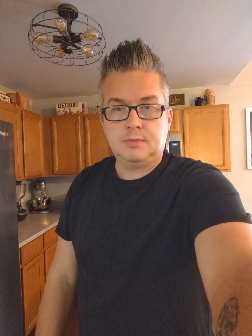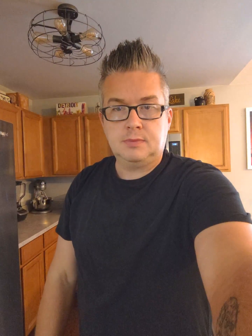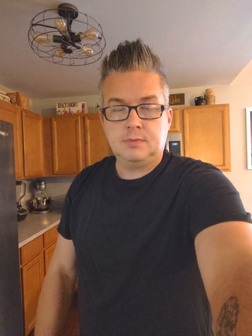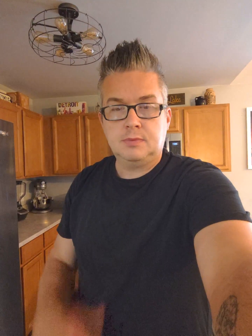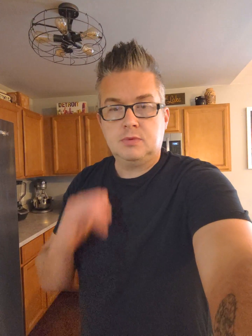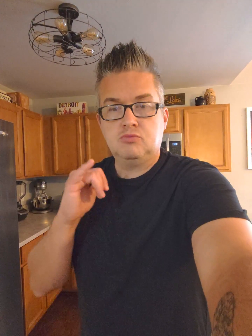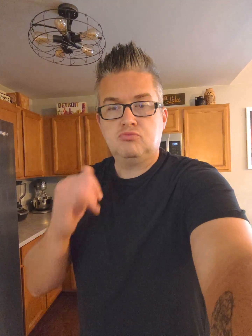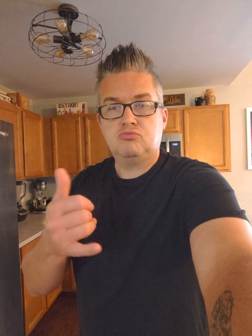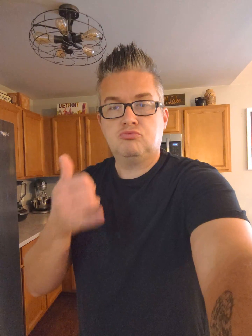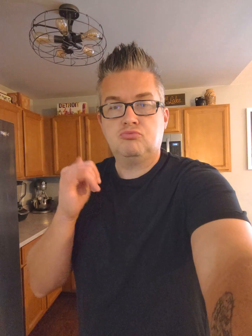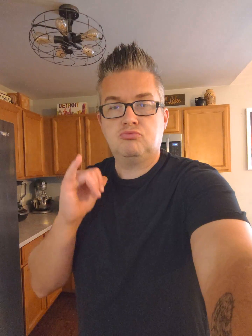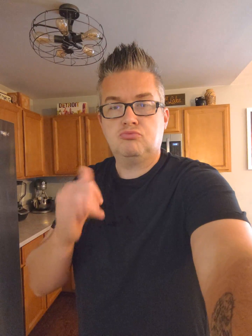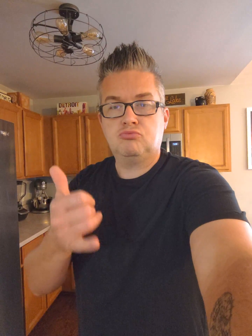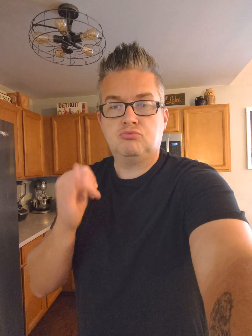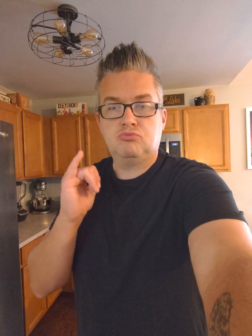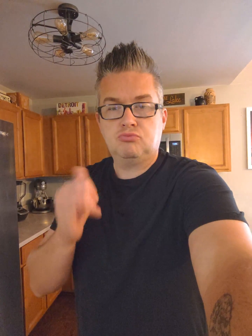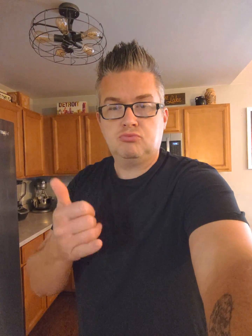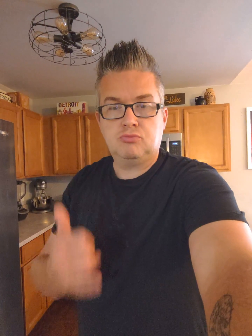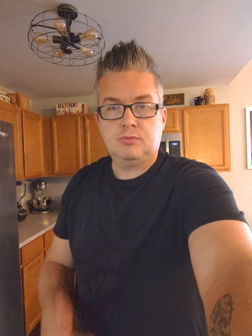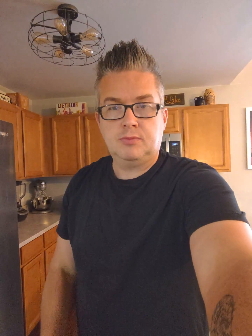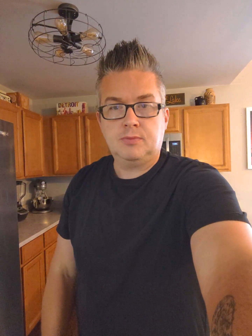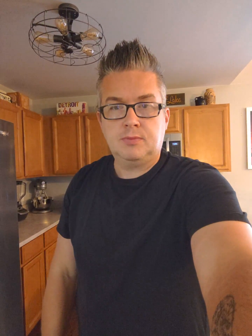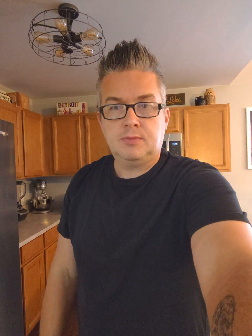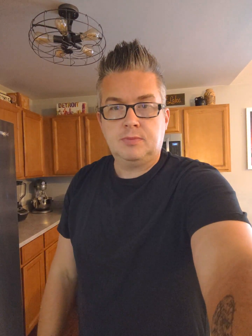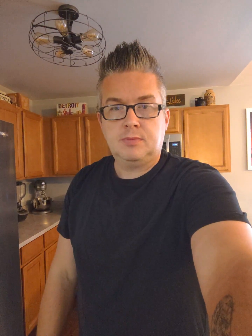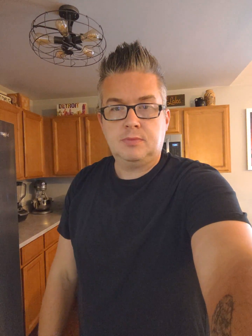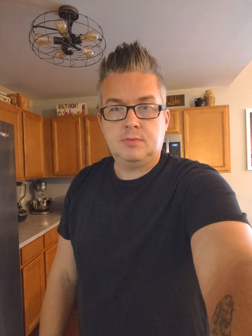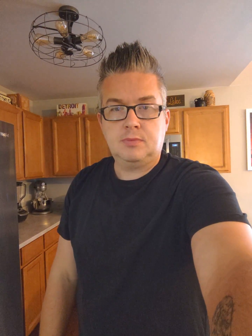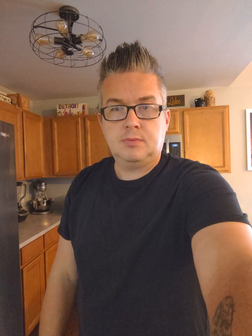rocking chair